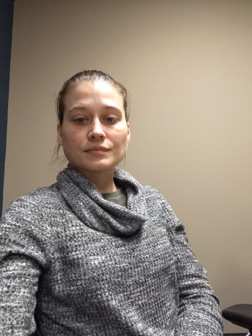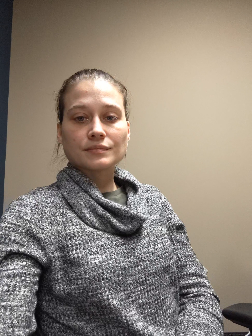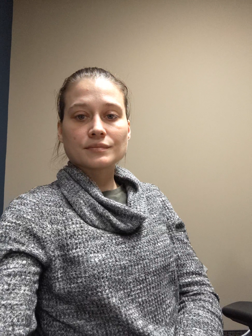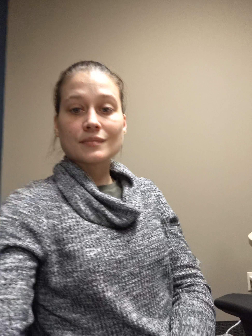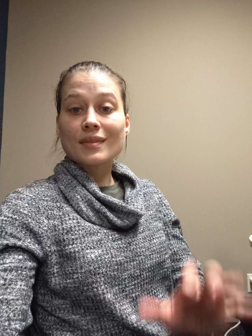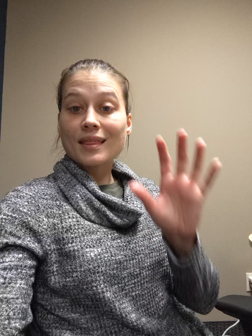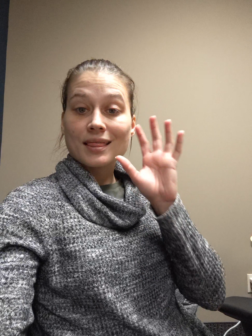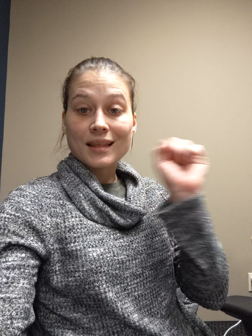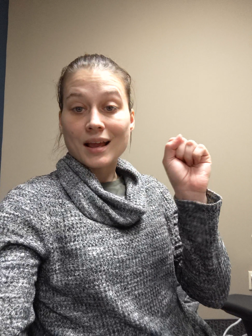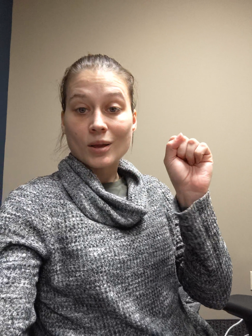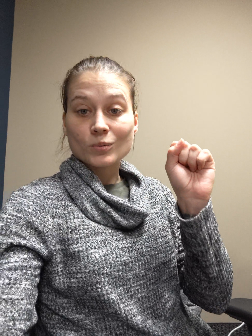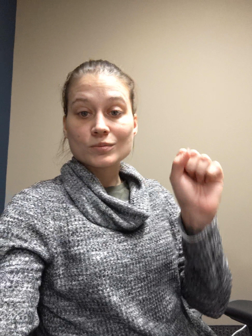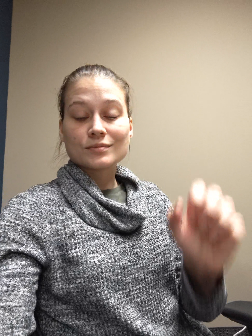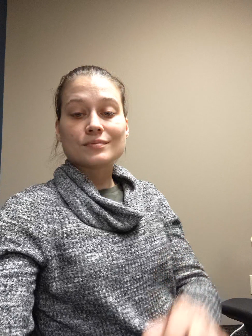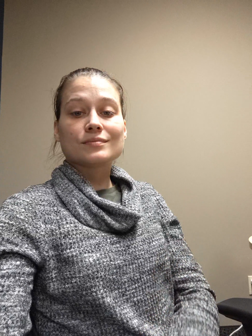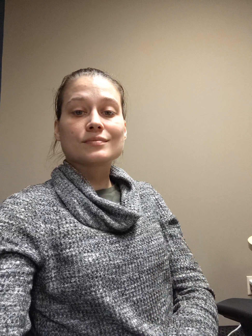loud